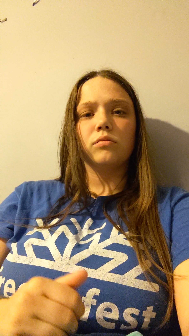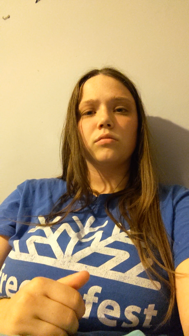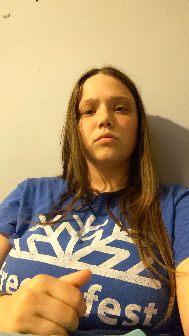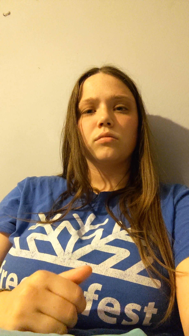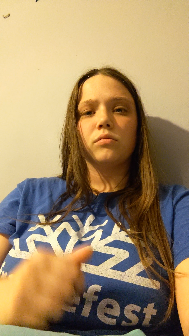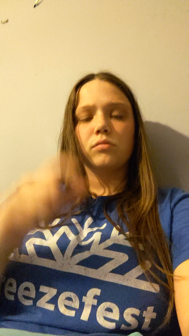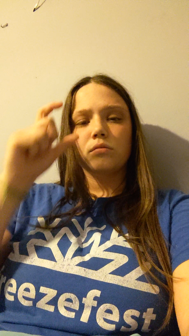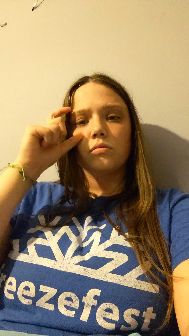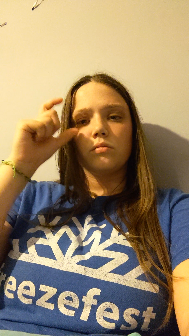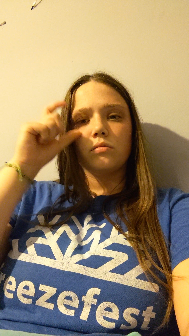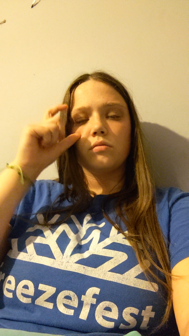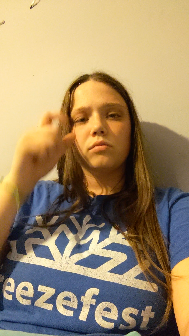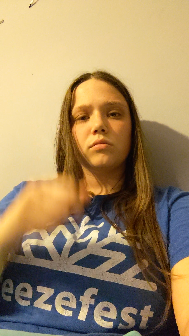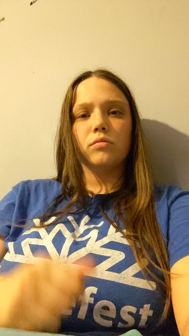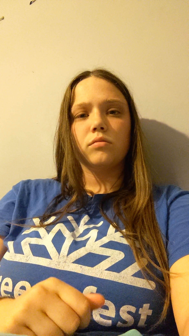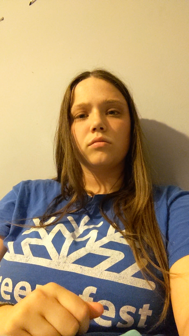glasses